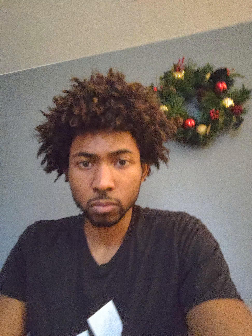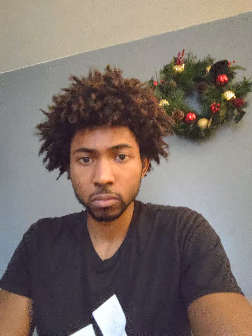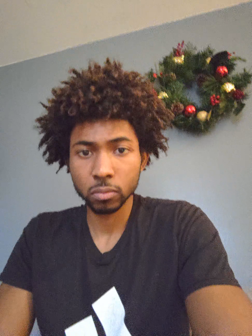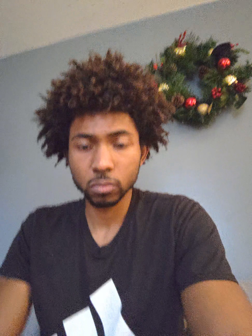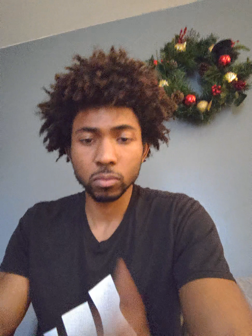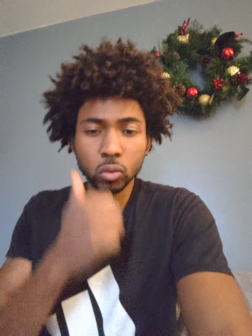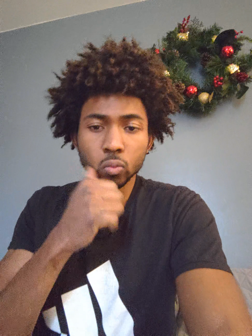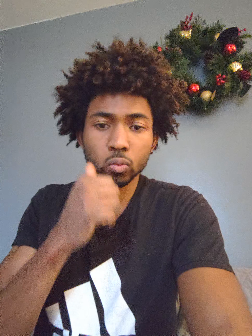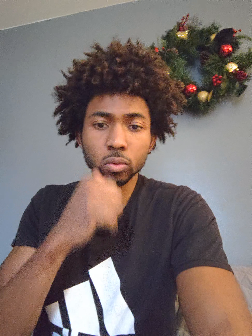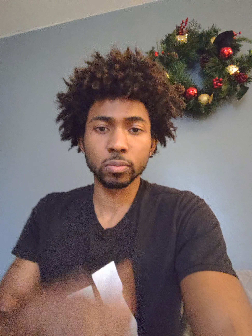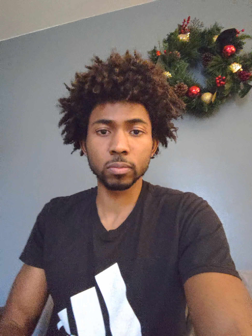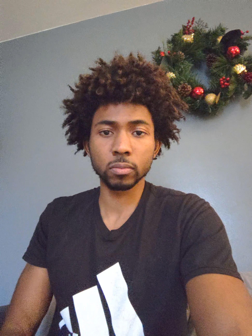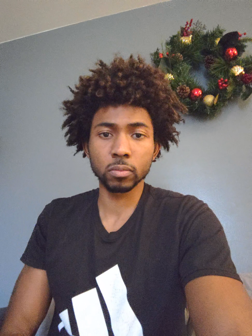girl